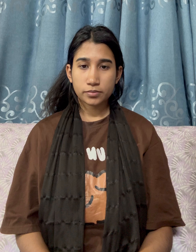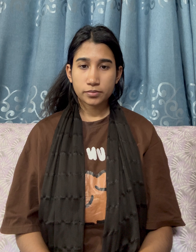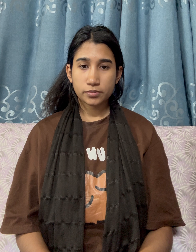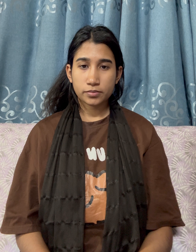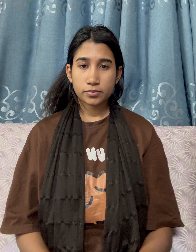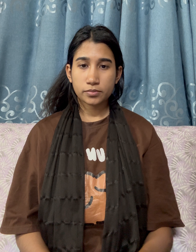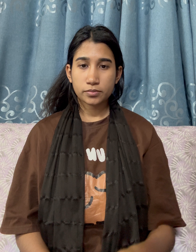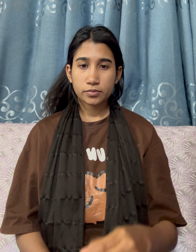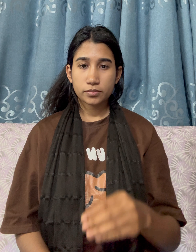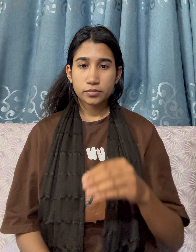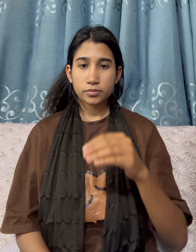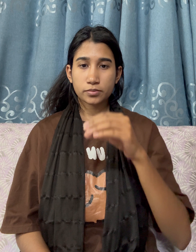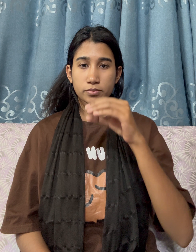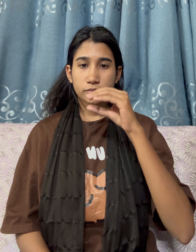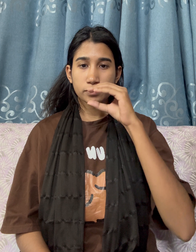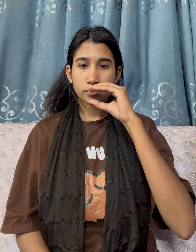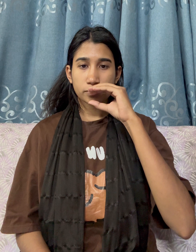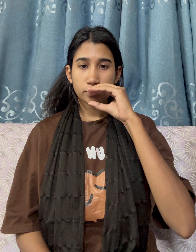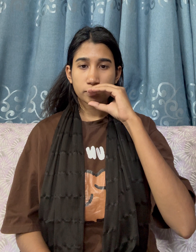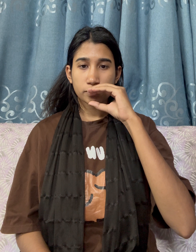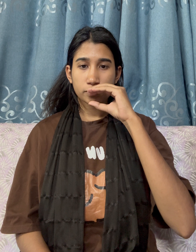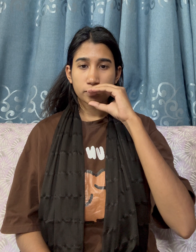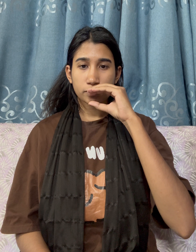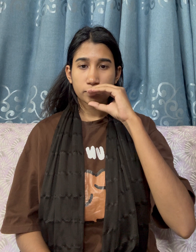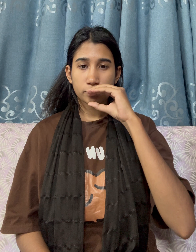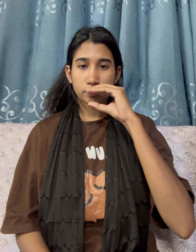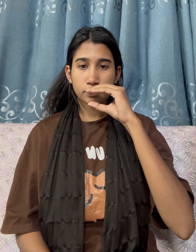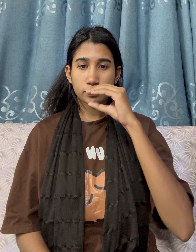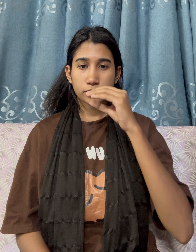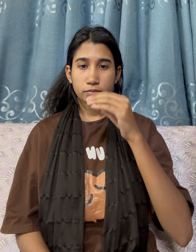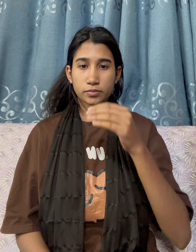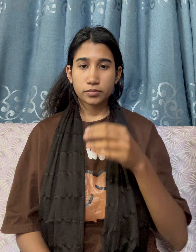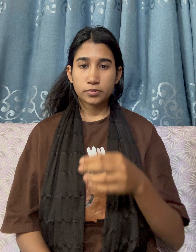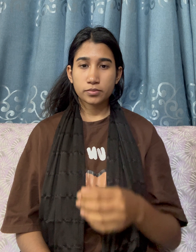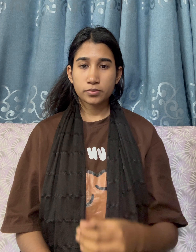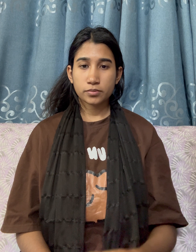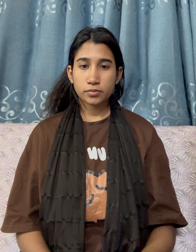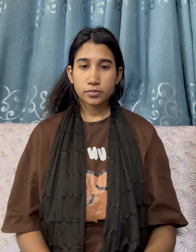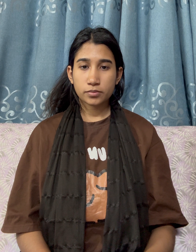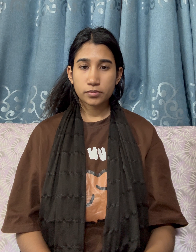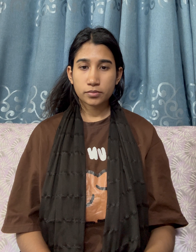পানি পান করা